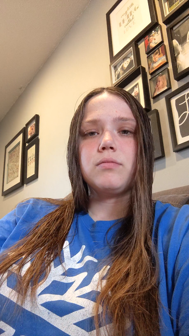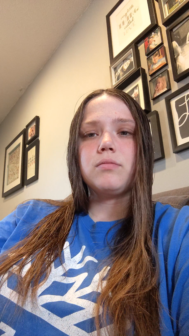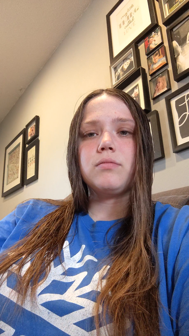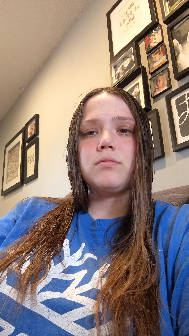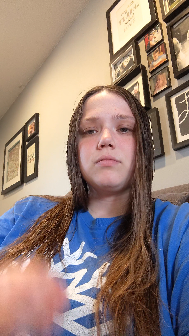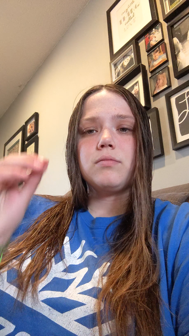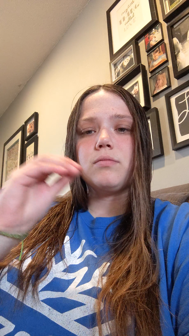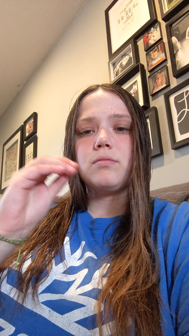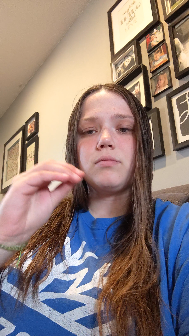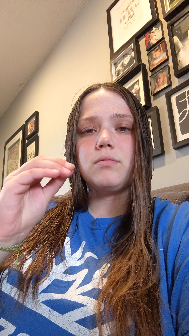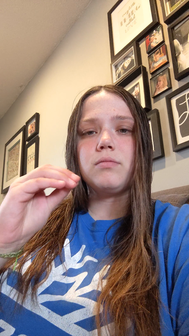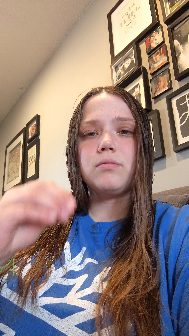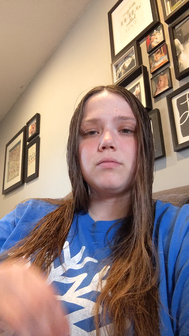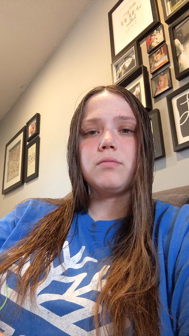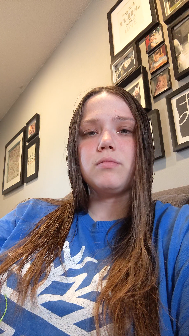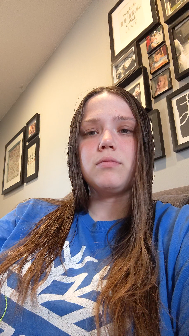more